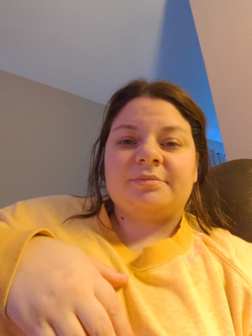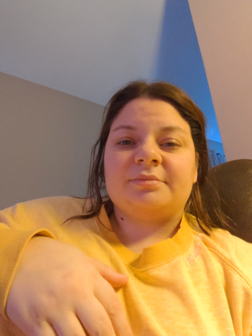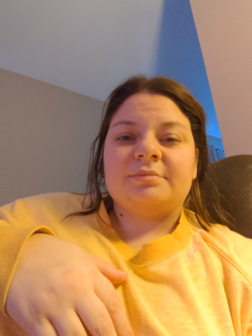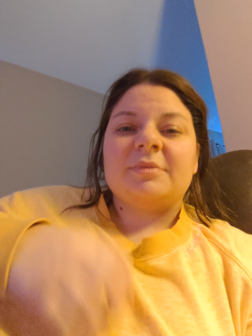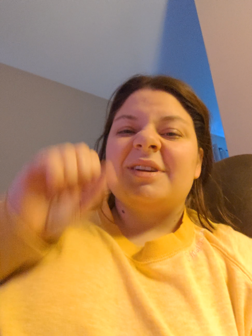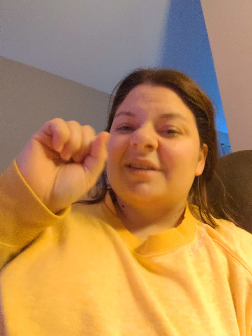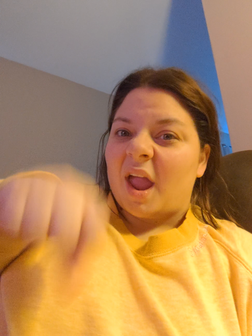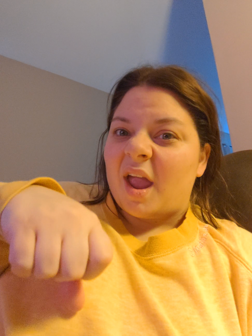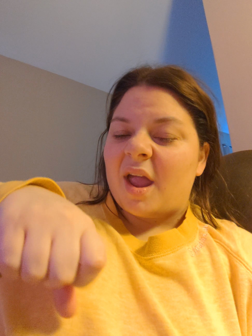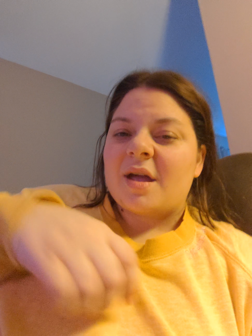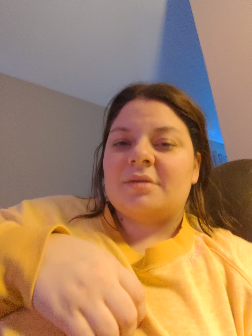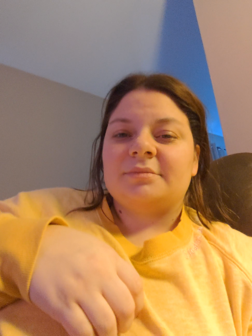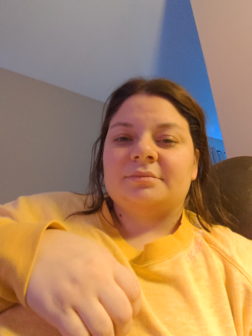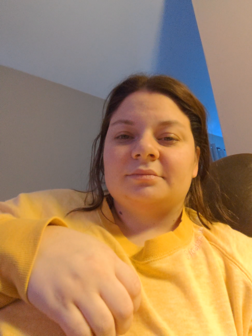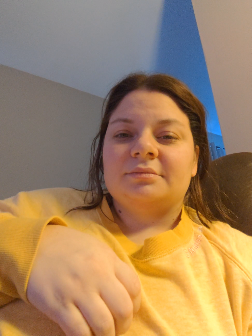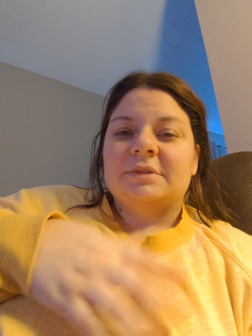can